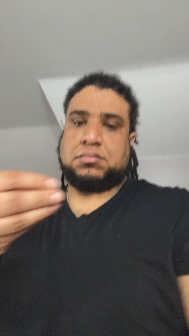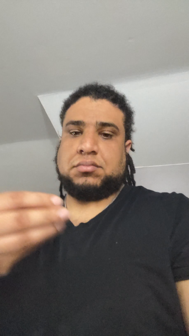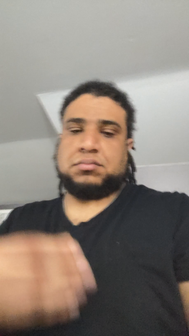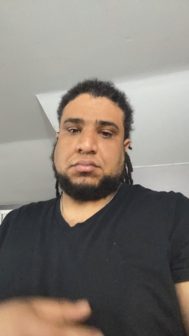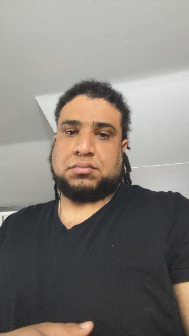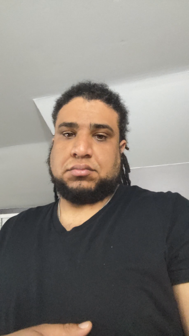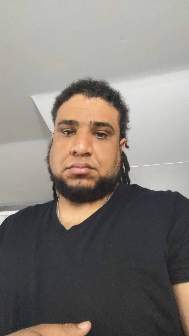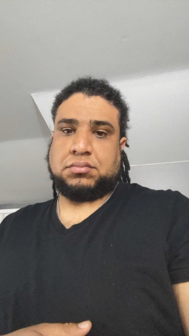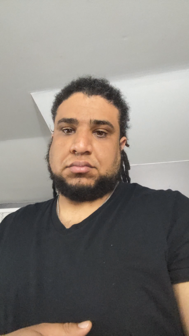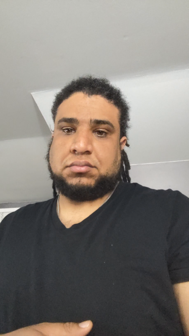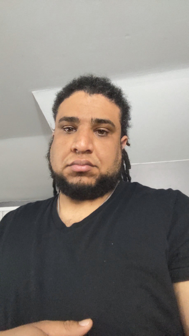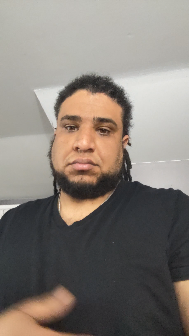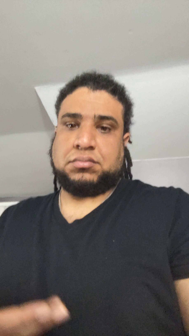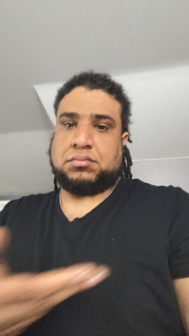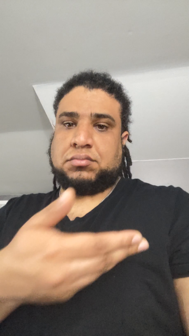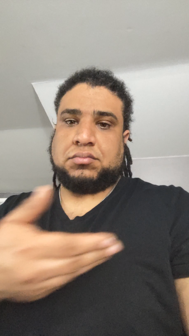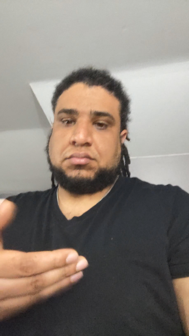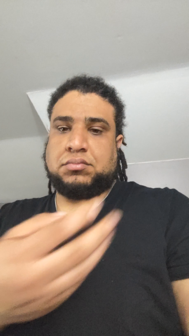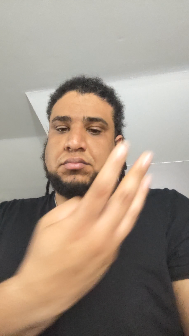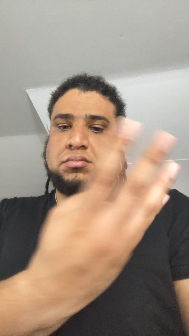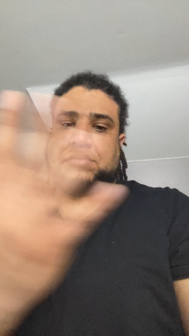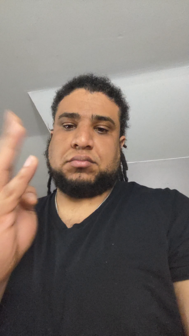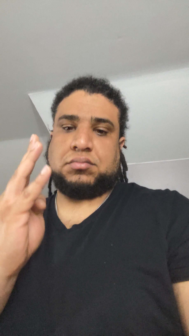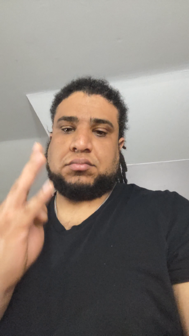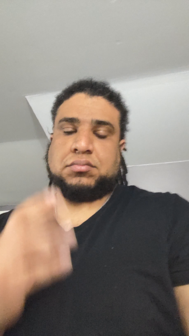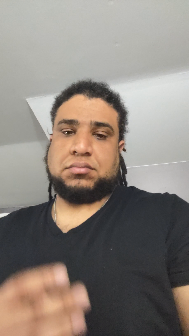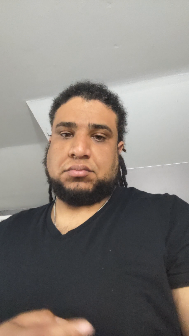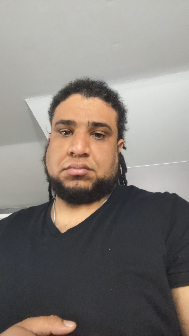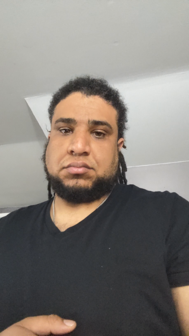crib